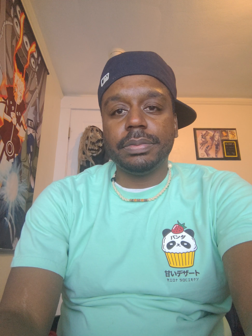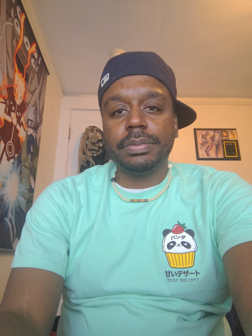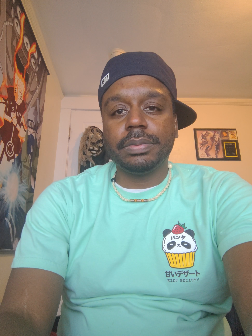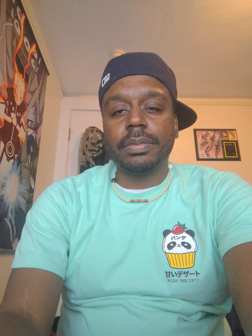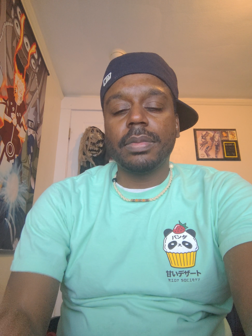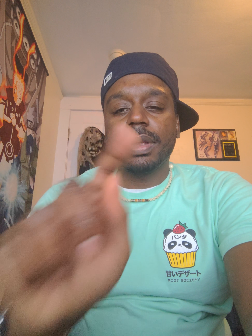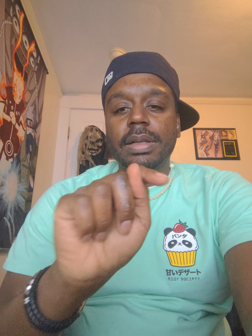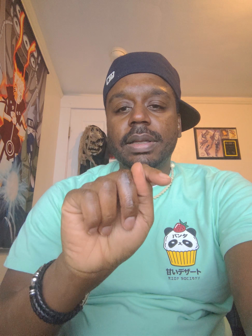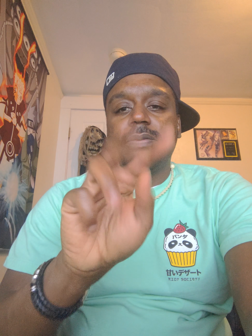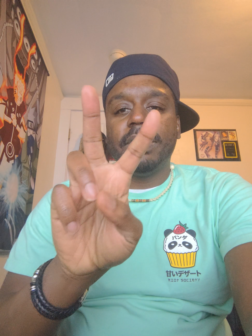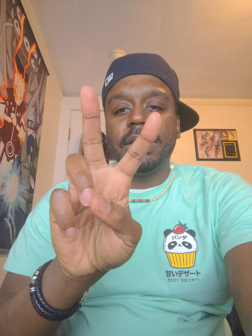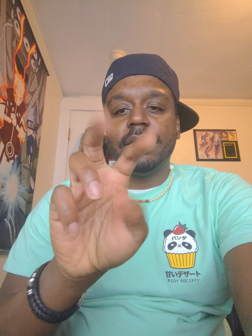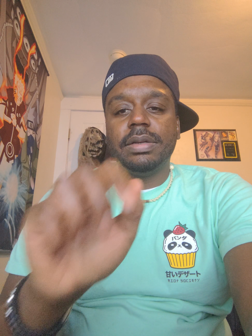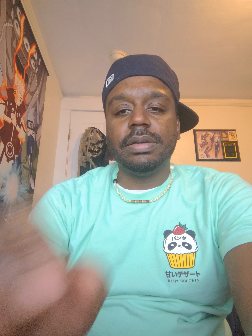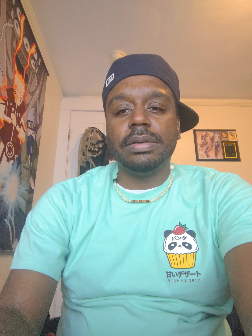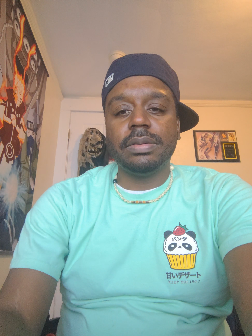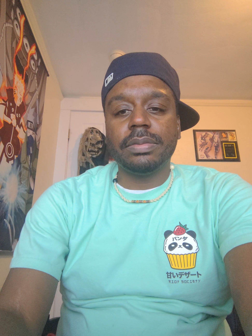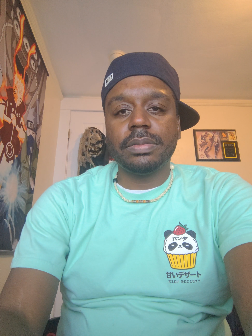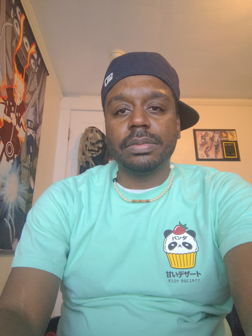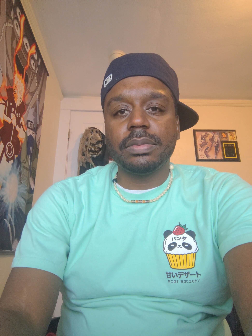TV